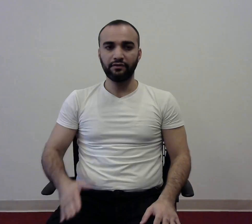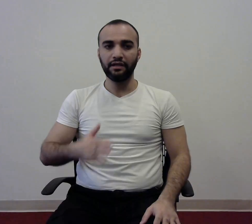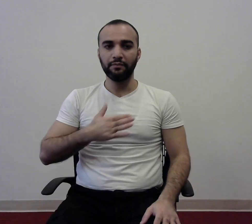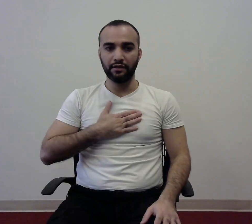mən